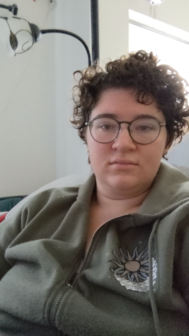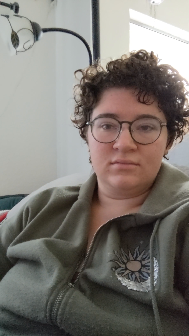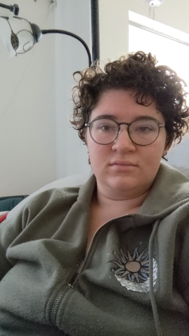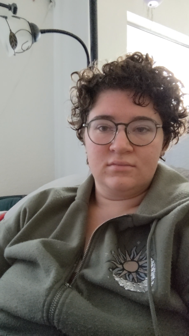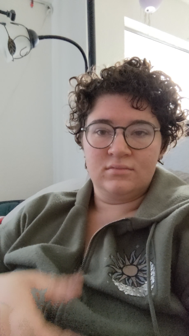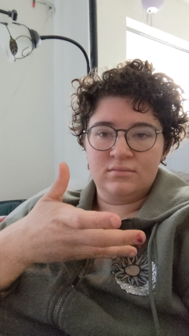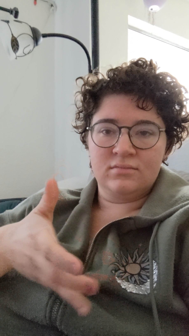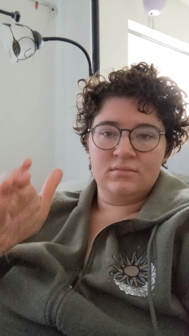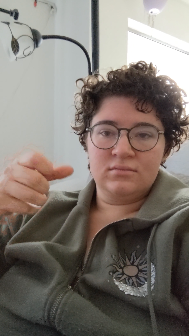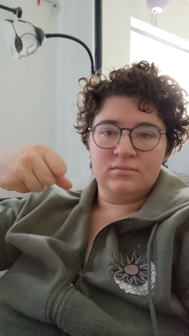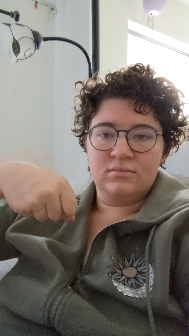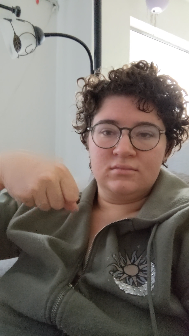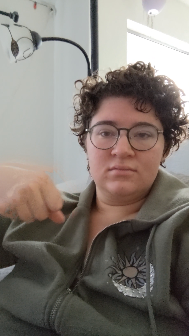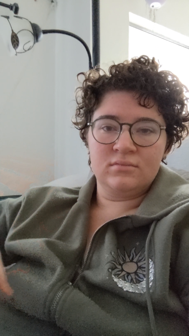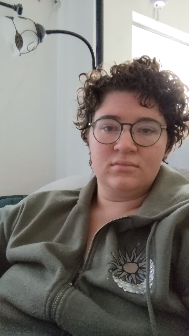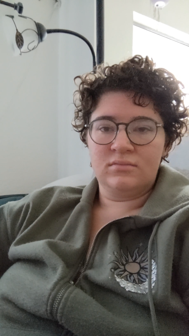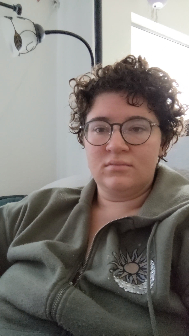basket